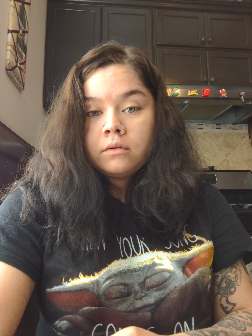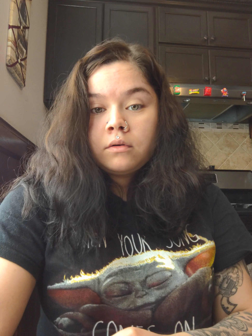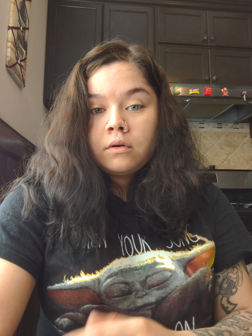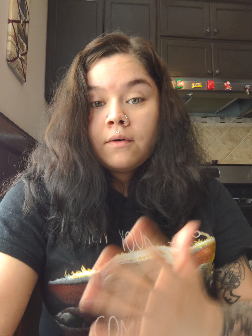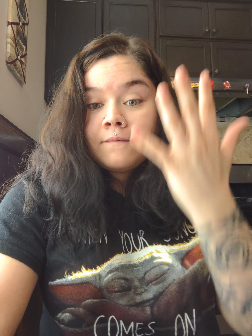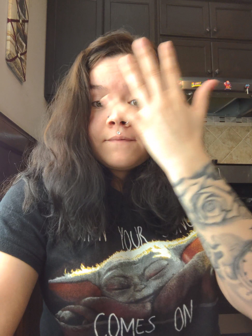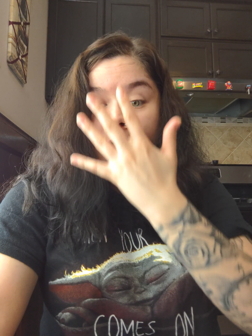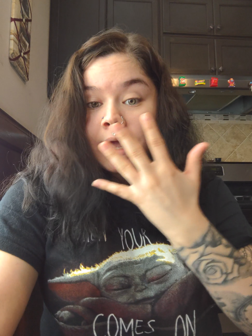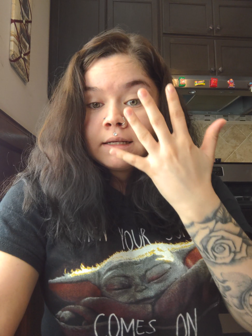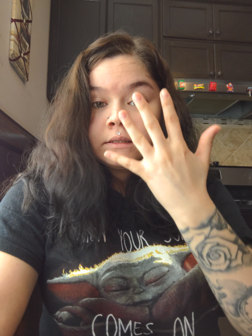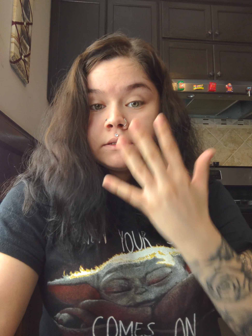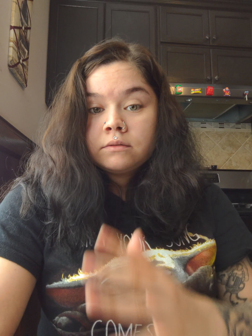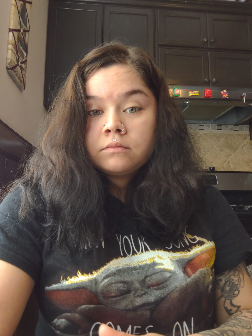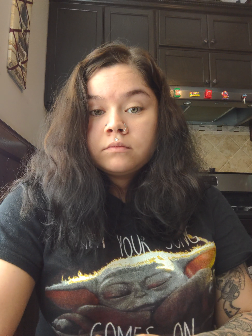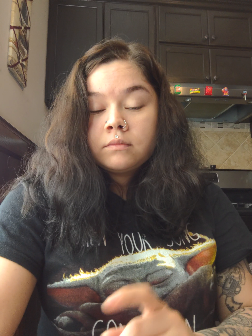face